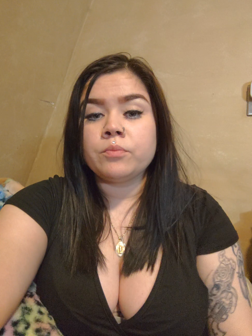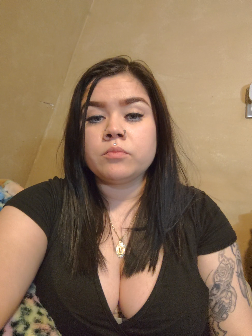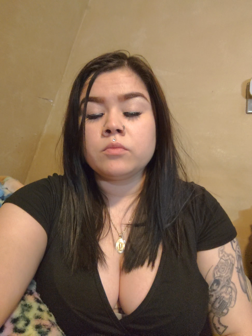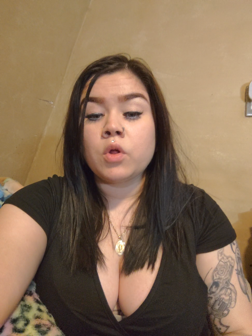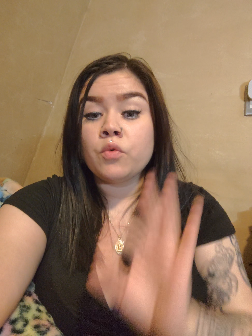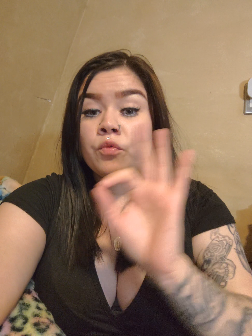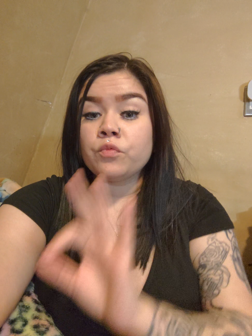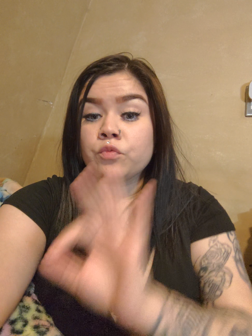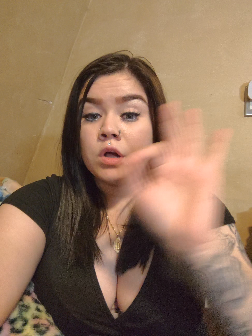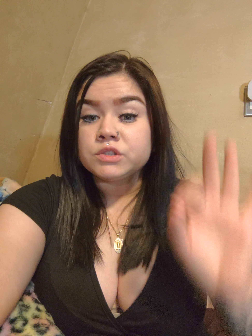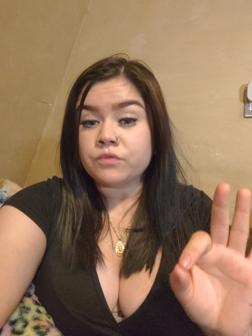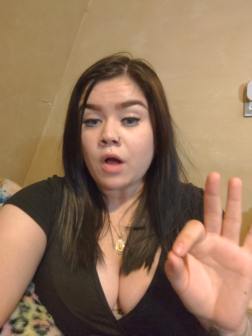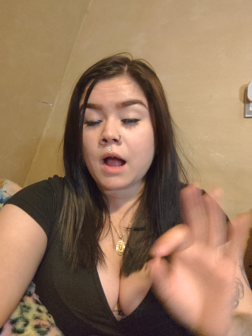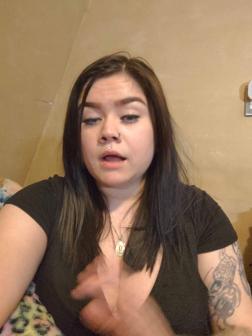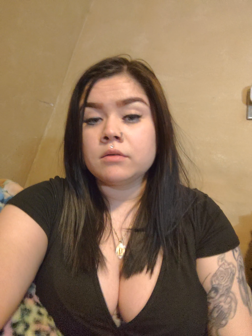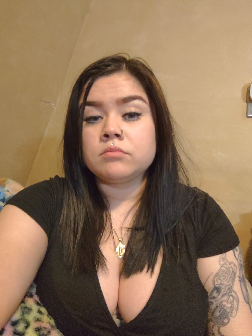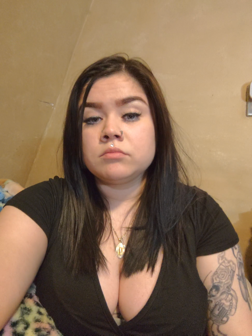french fries